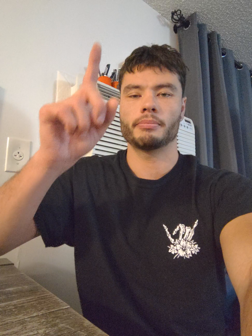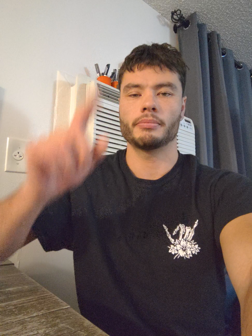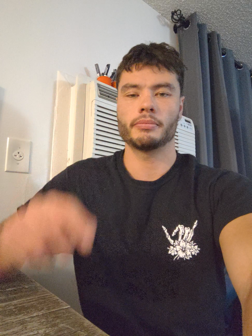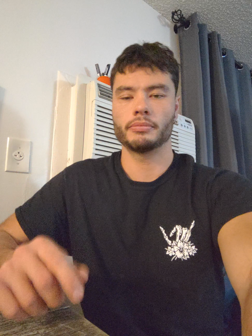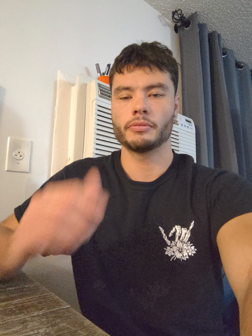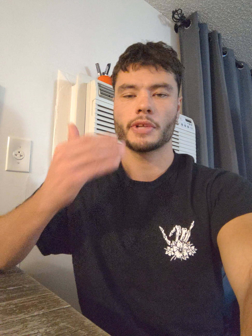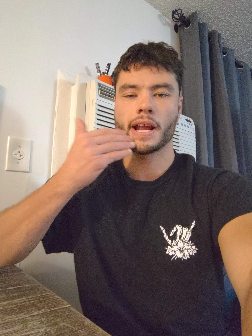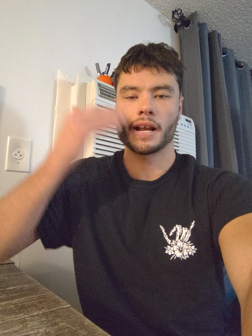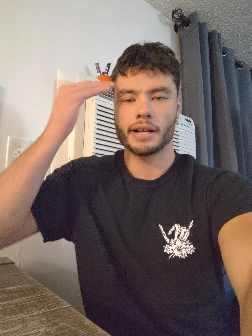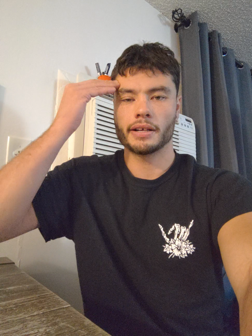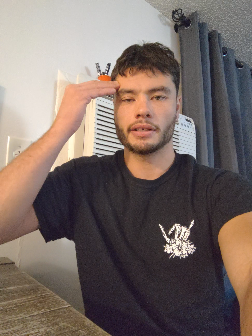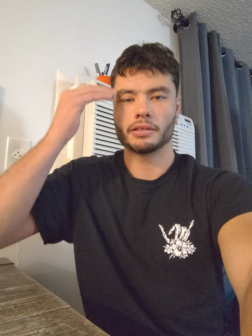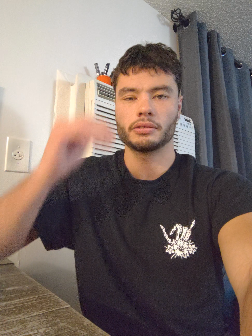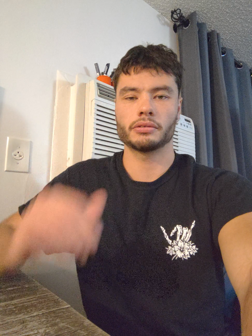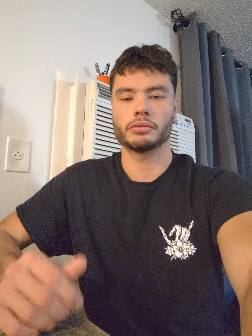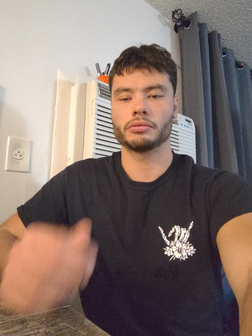head